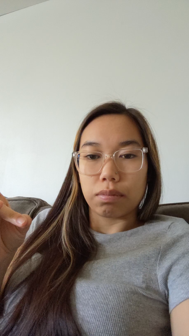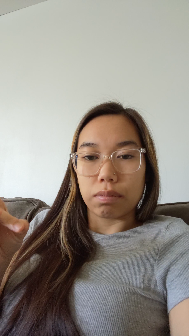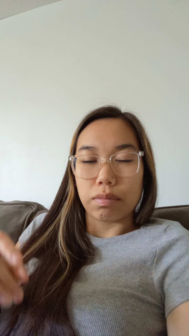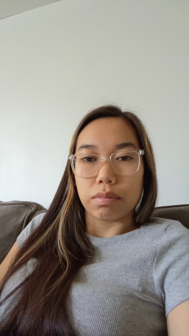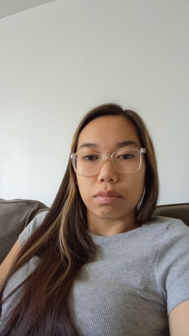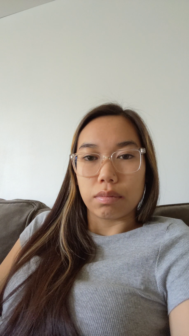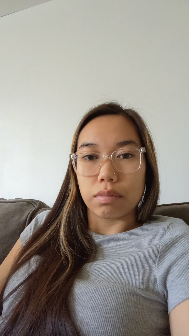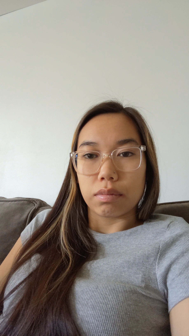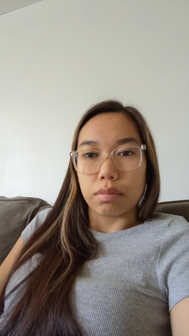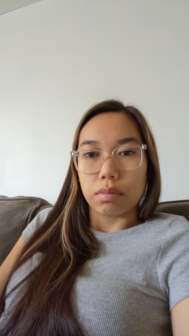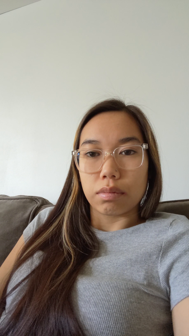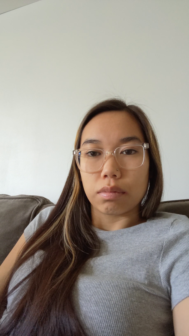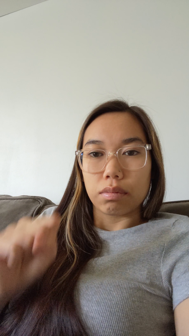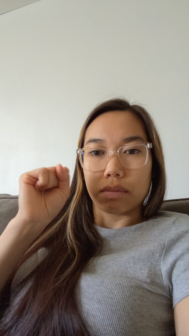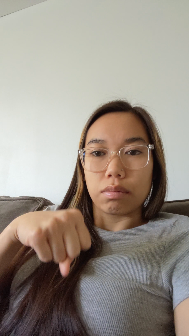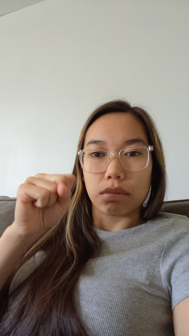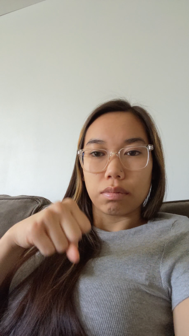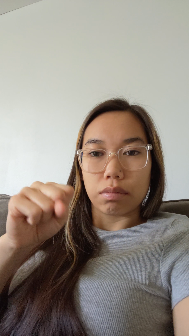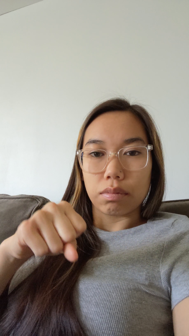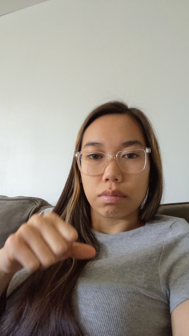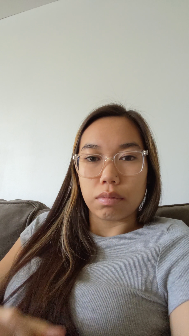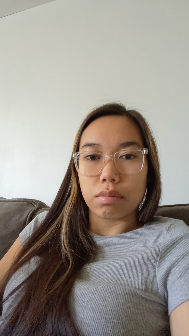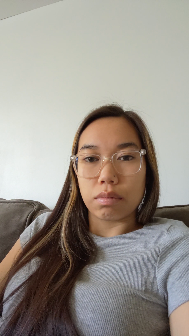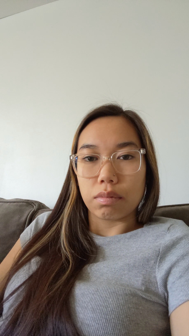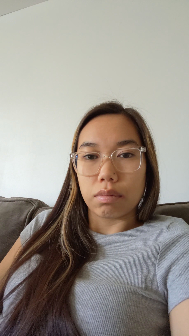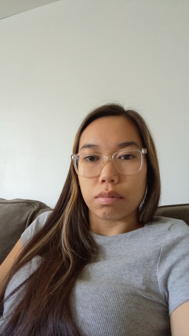rock